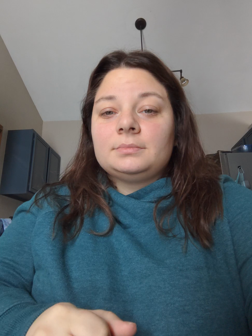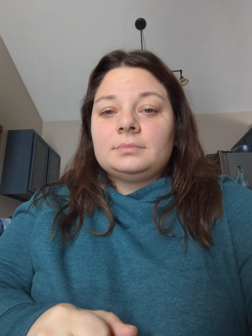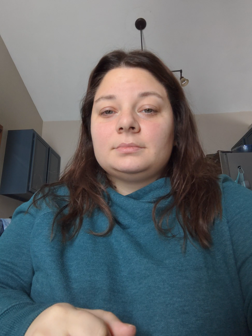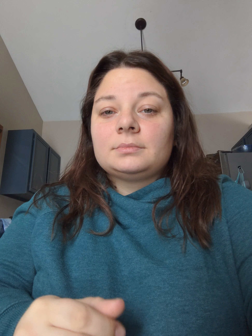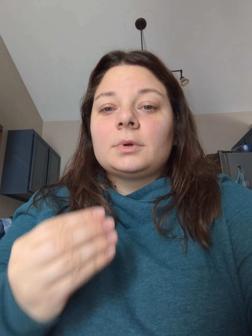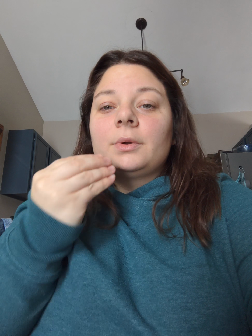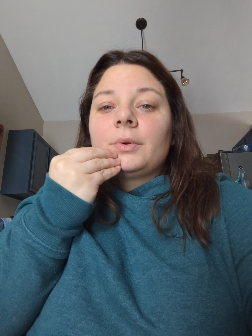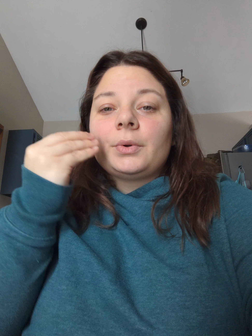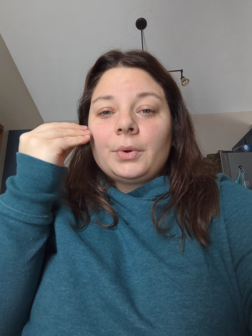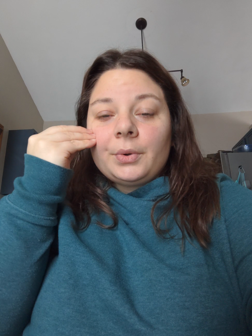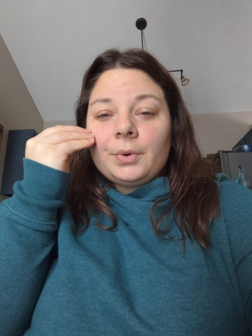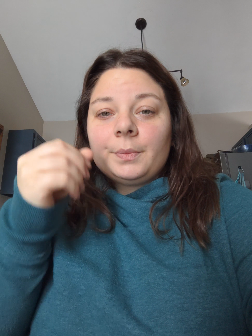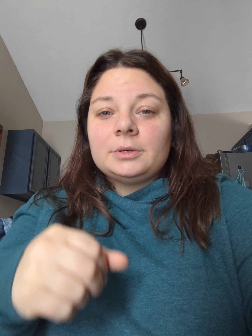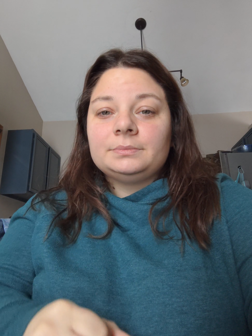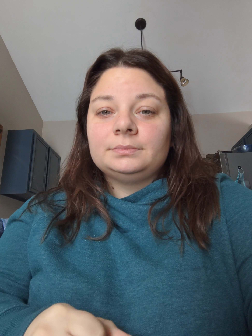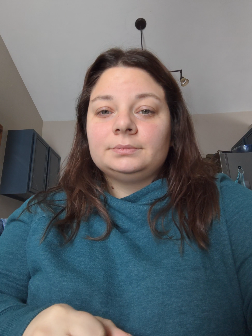home